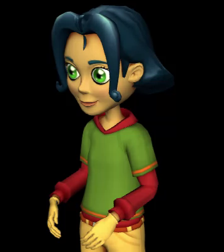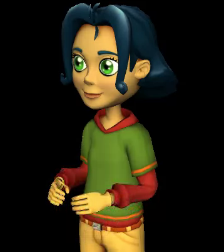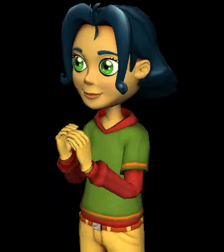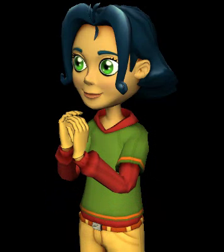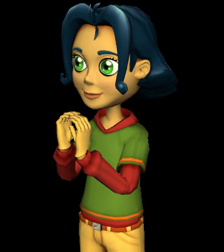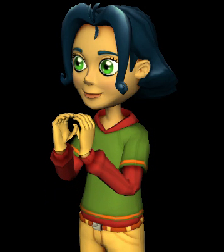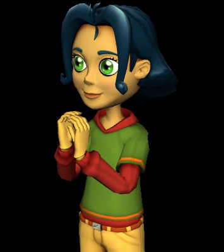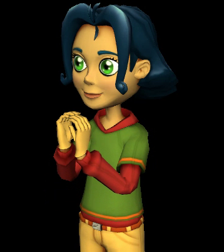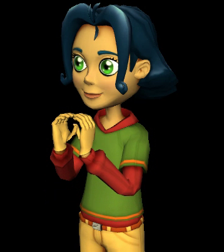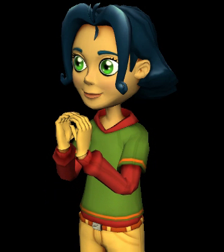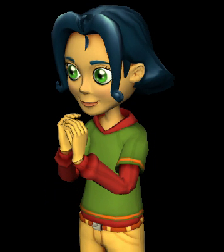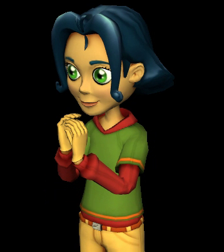فهم